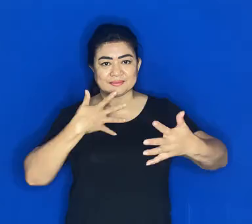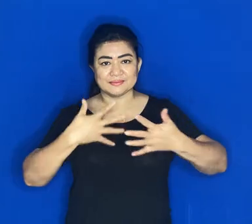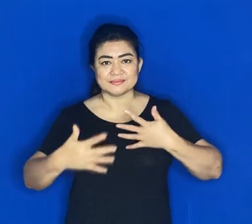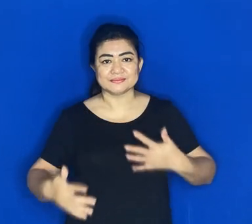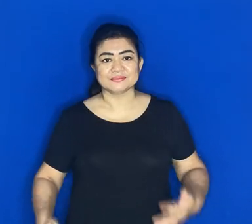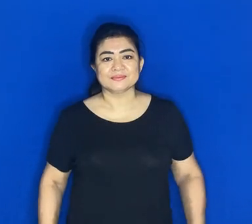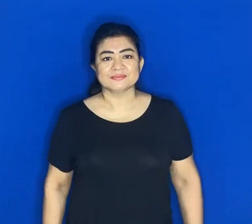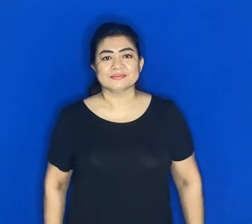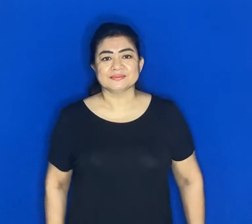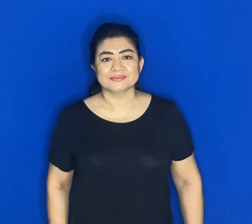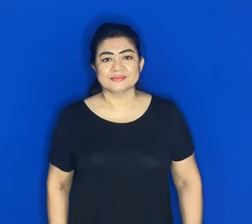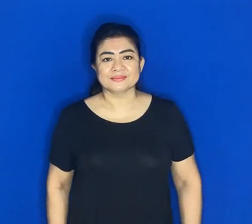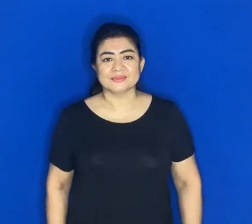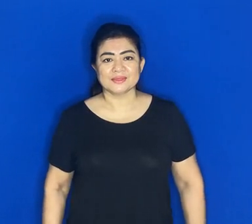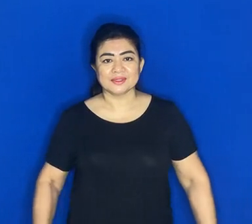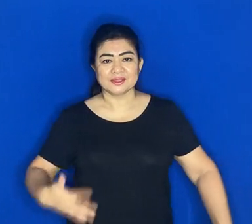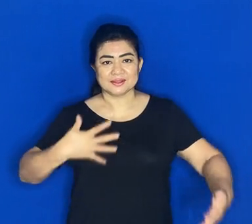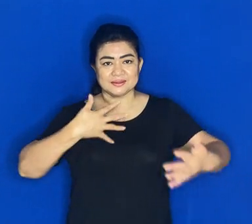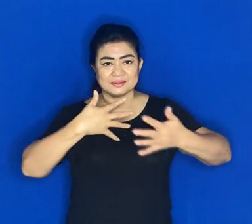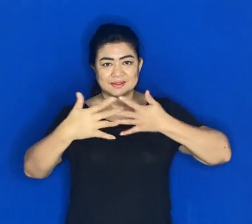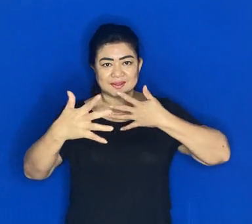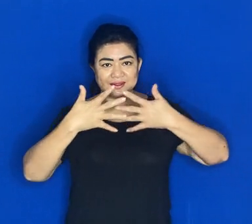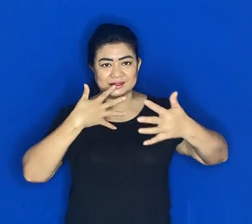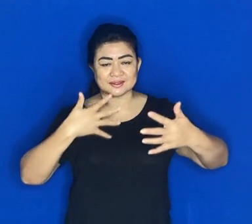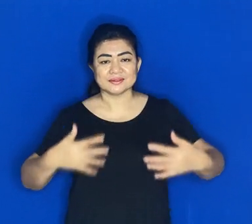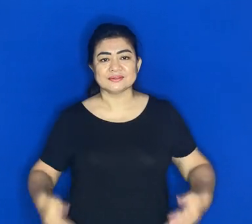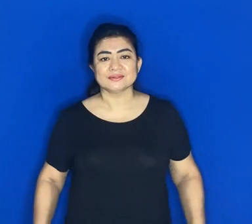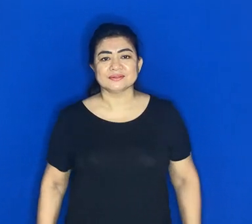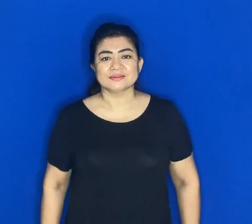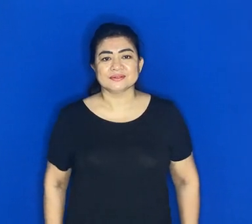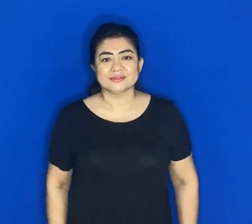brown